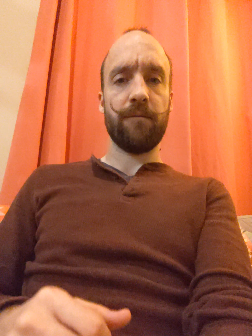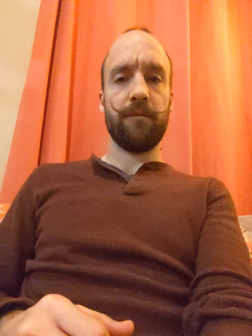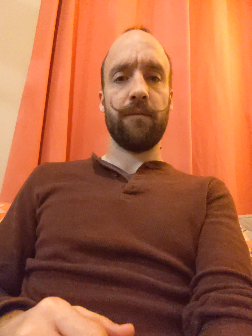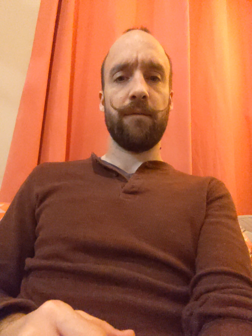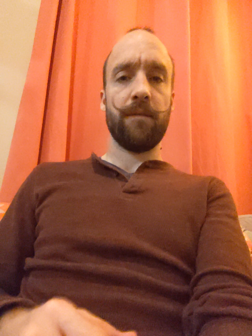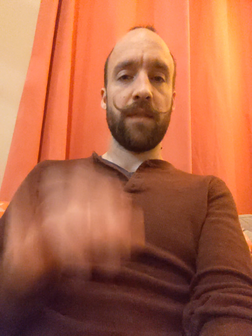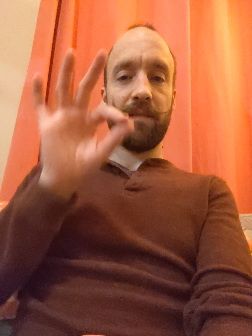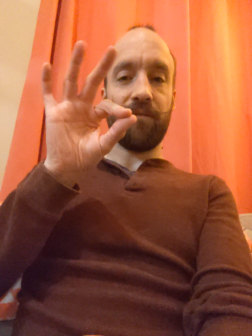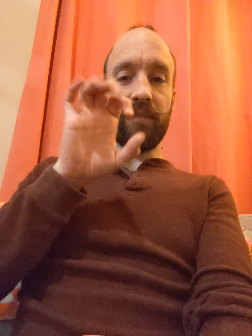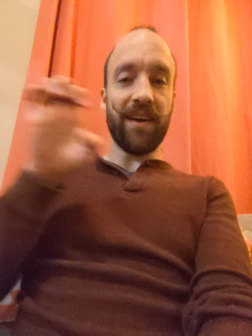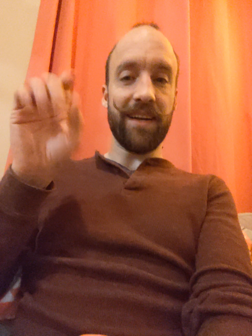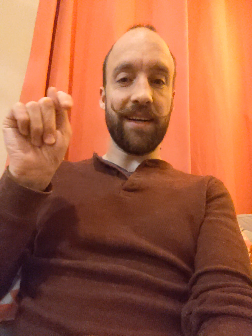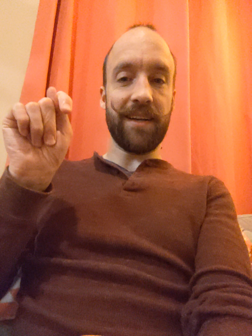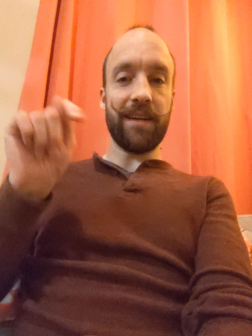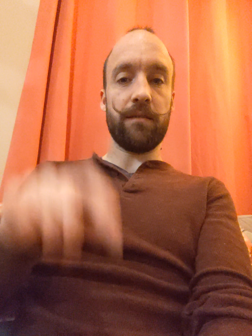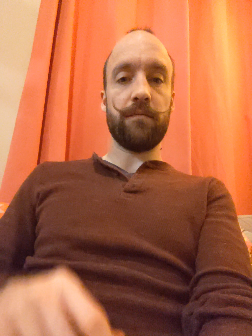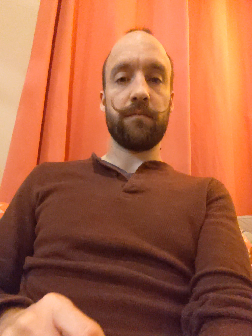feet